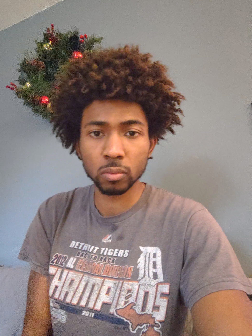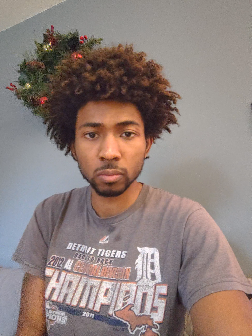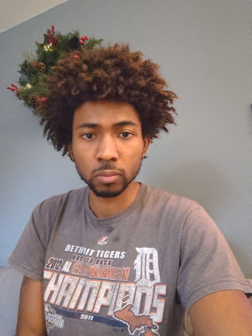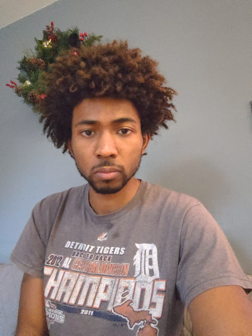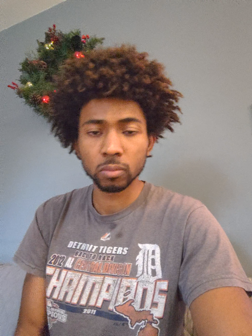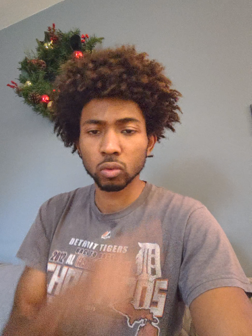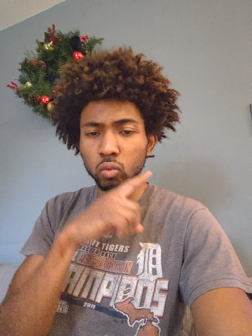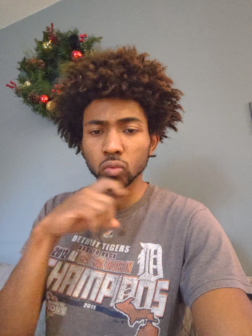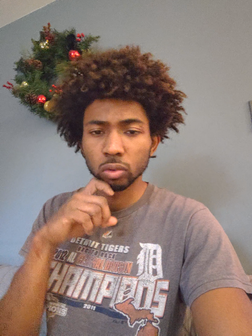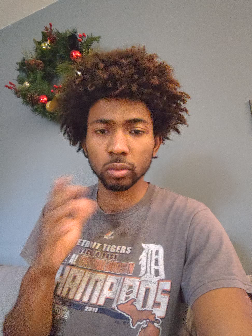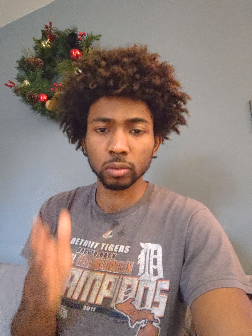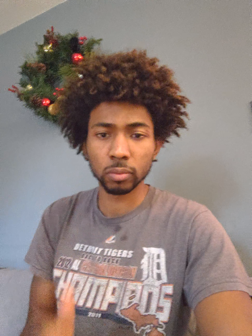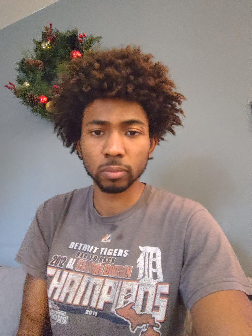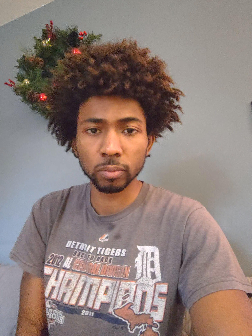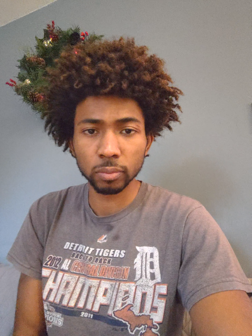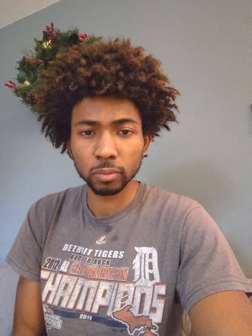dryer